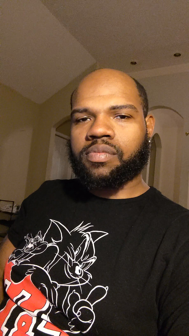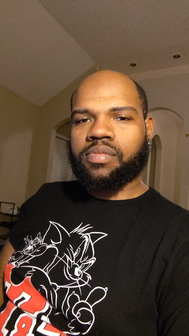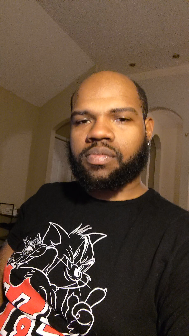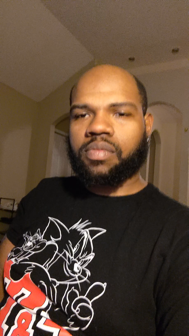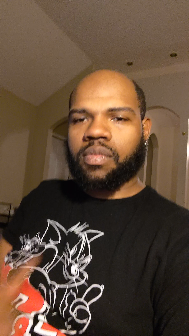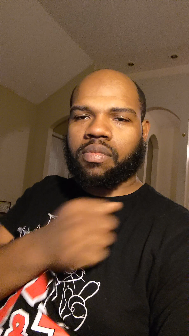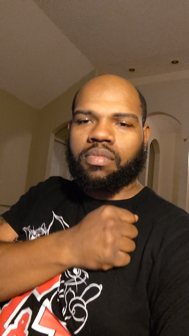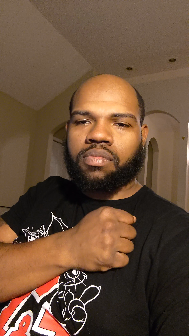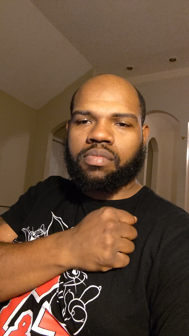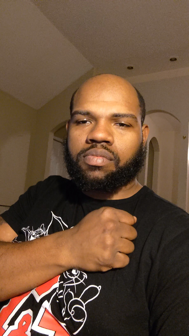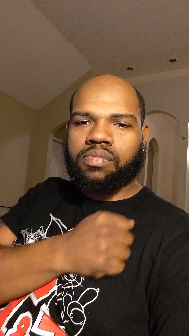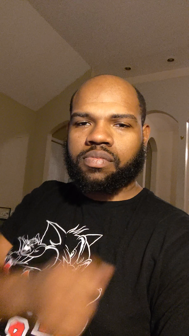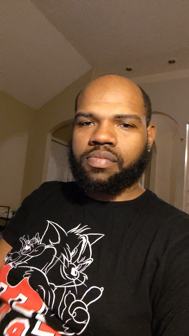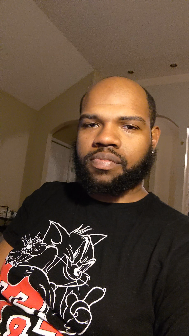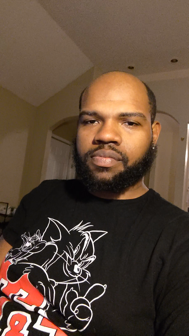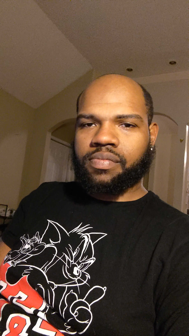love